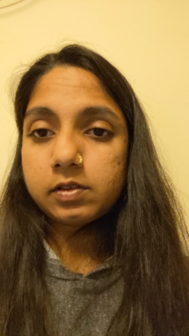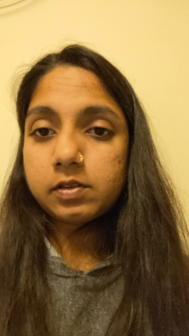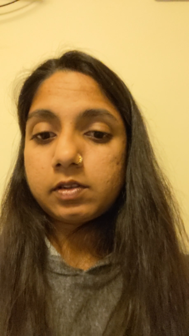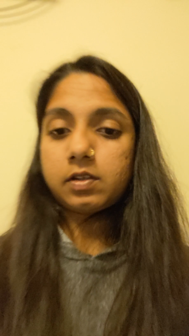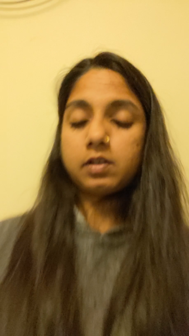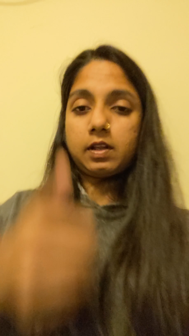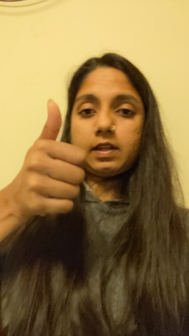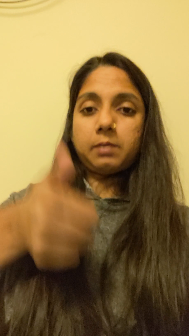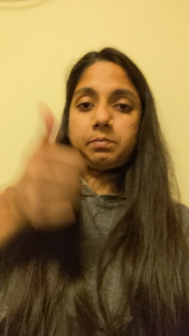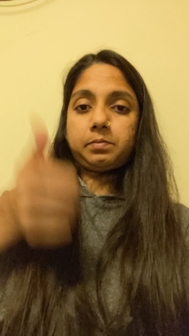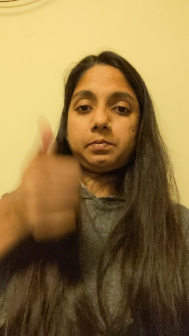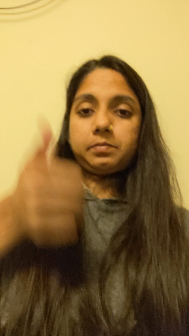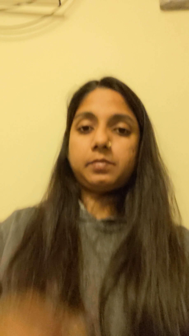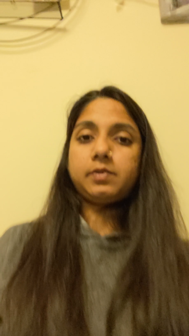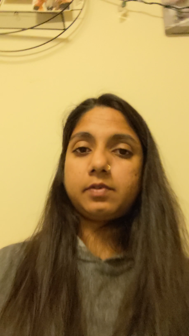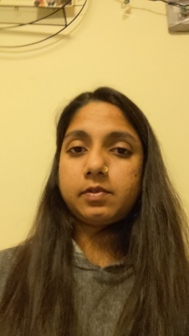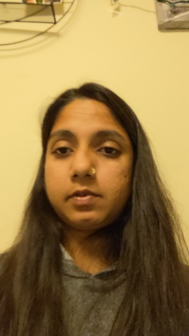help